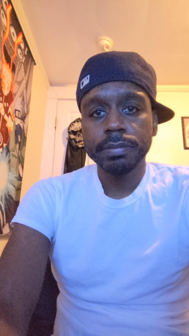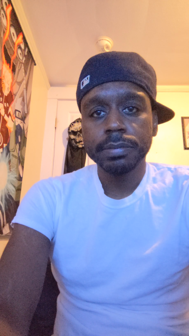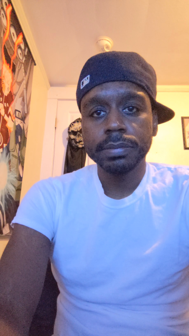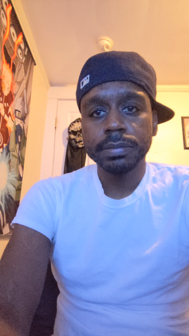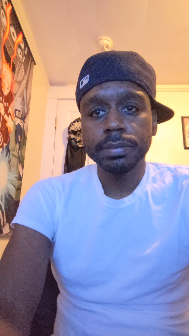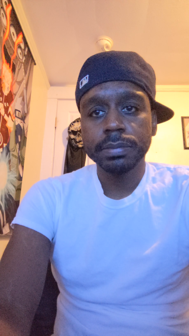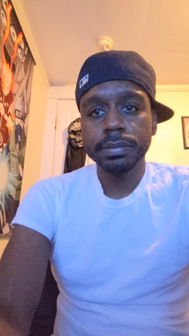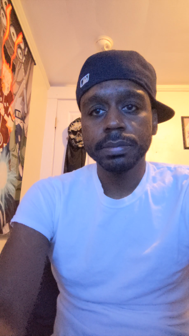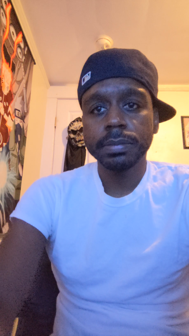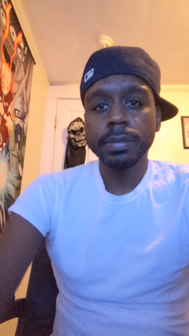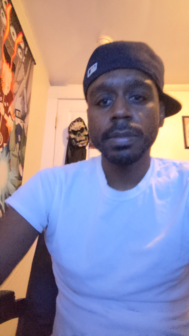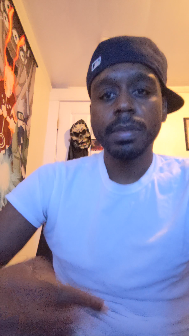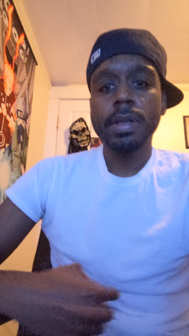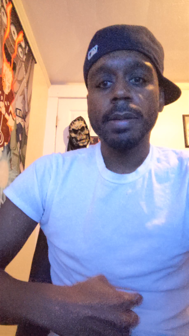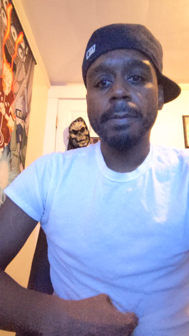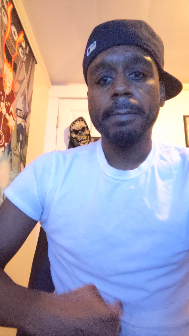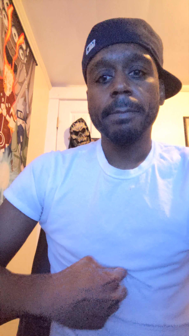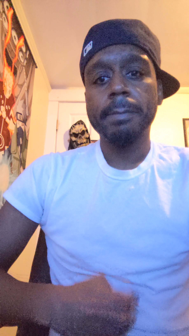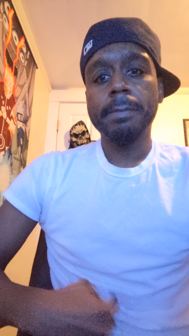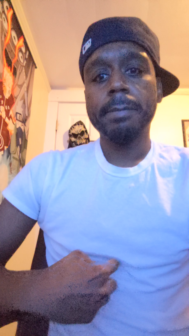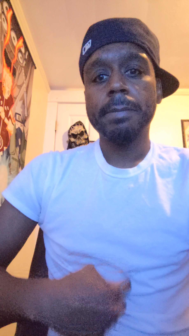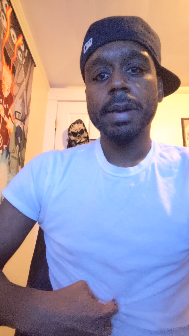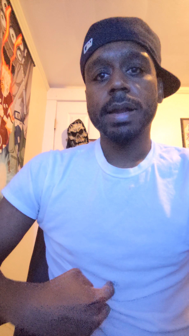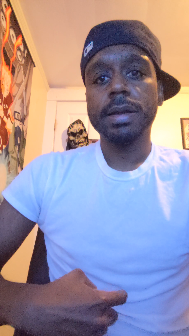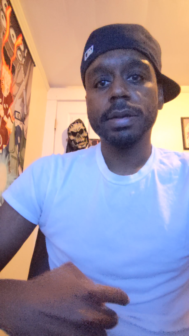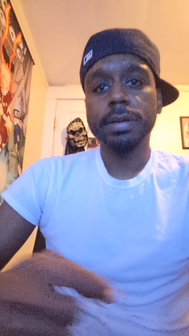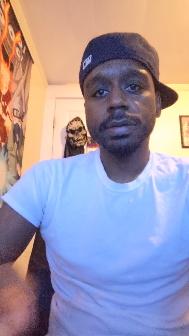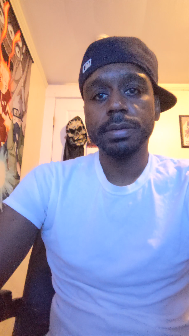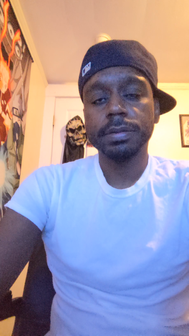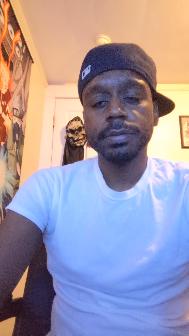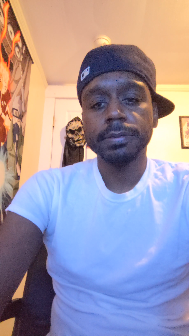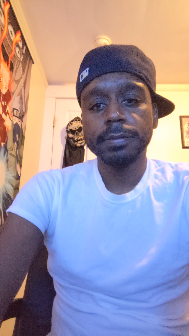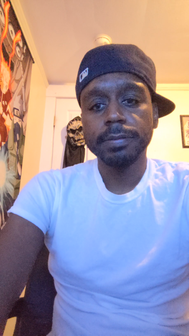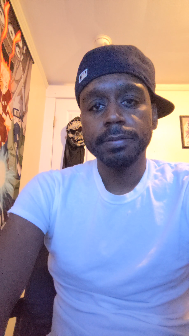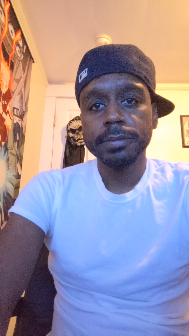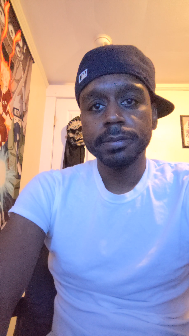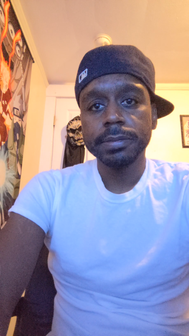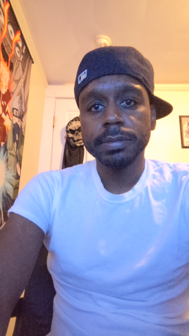belly button